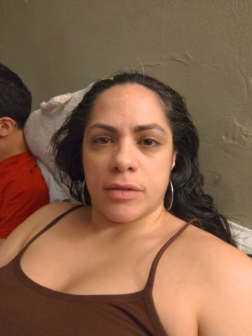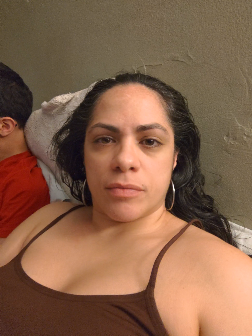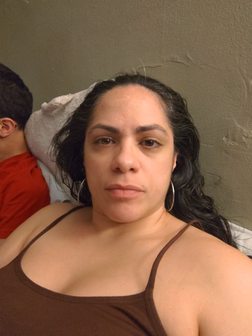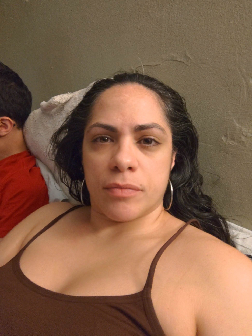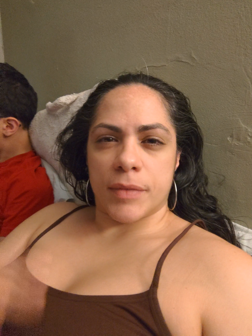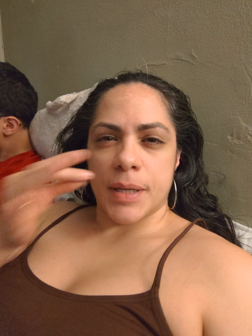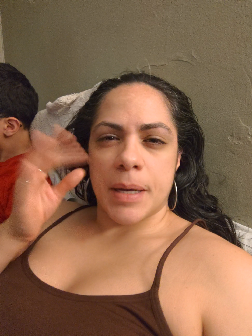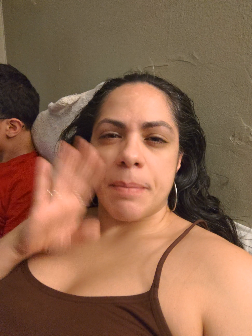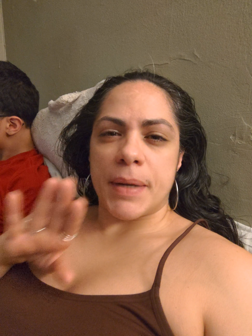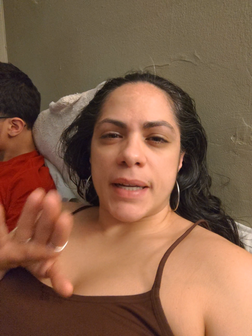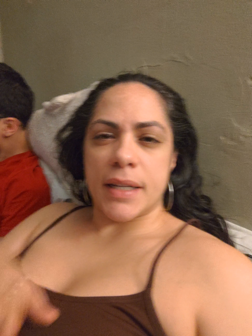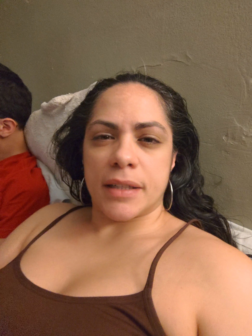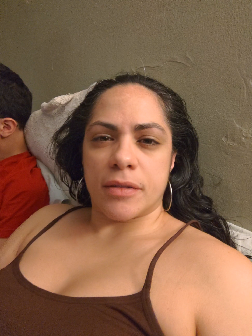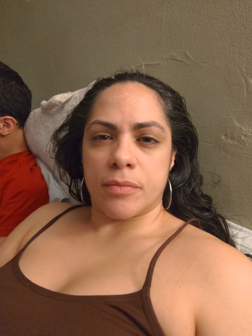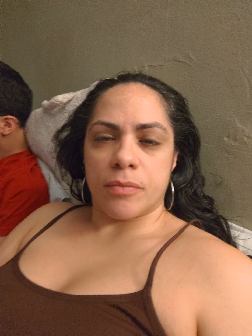bee